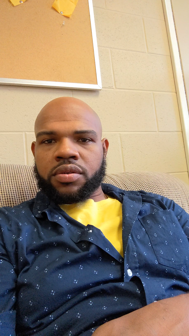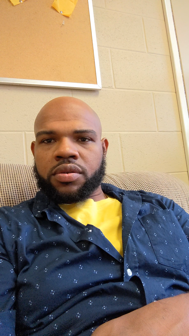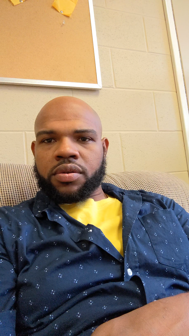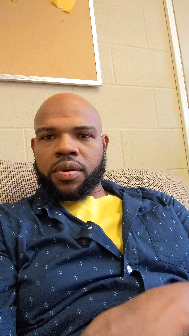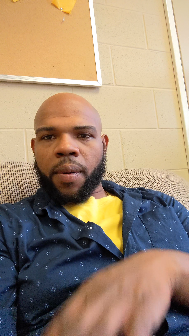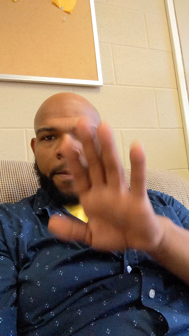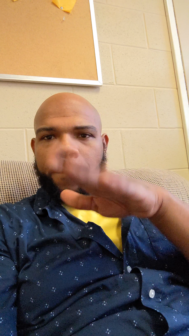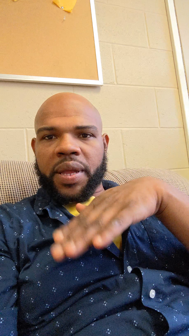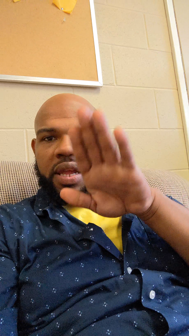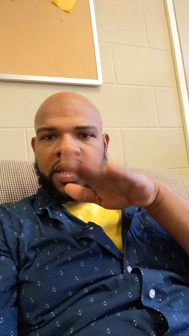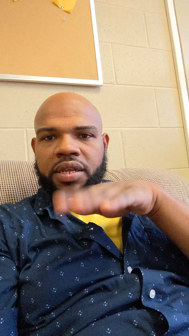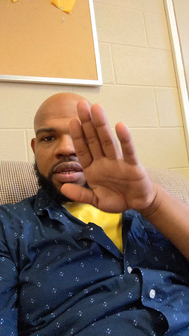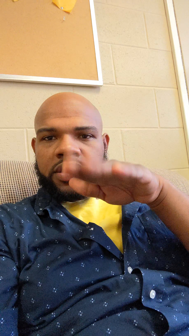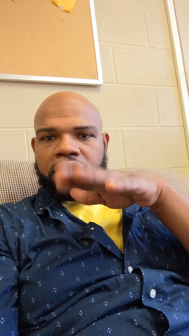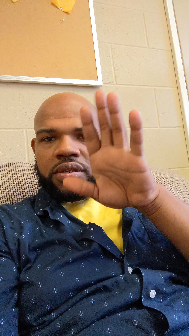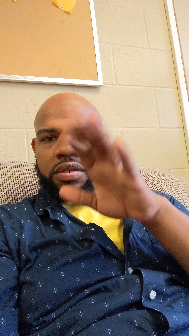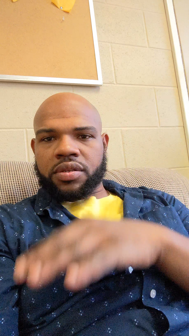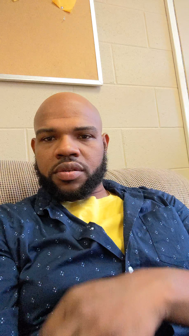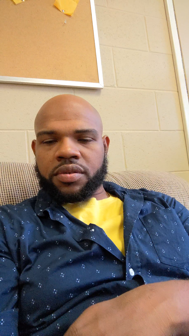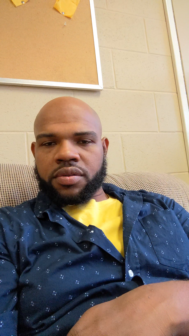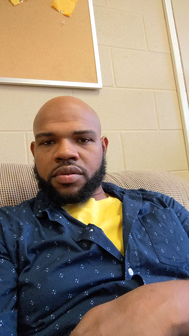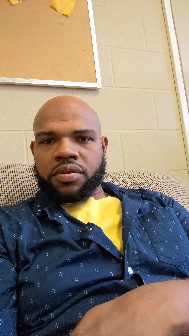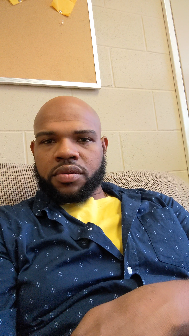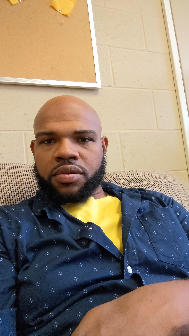paint